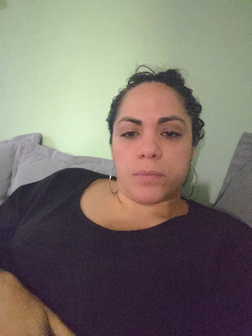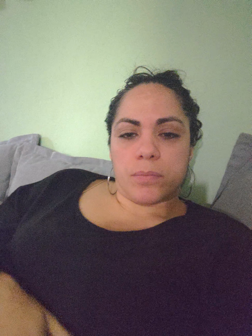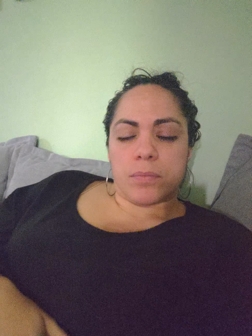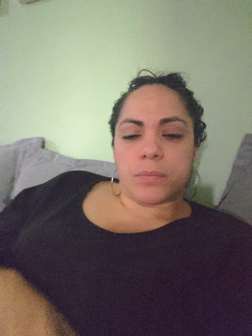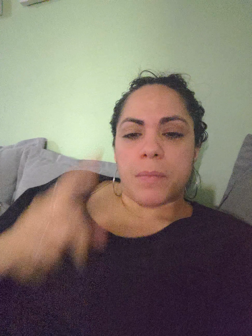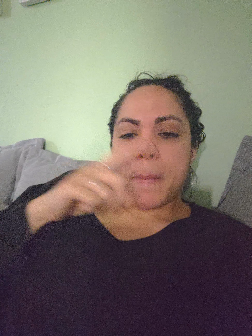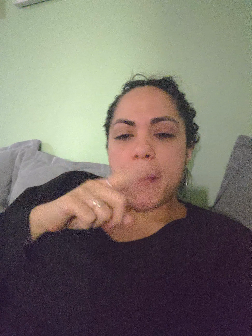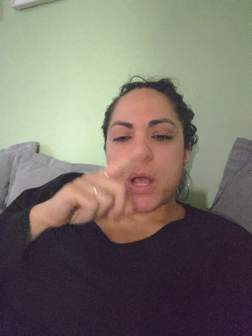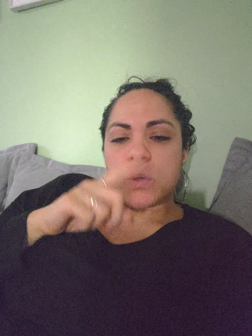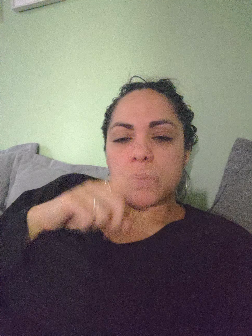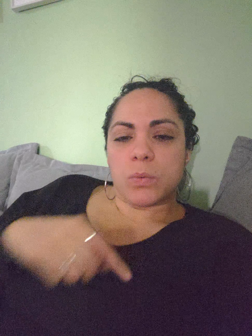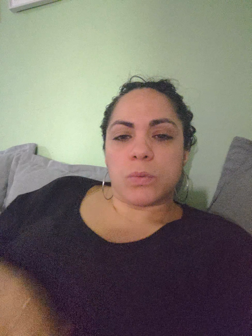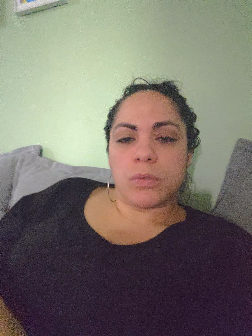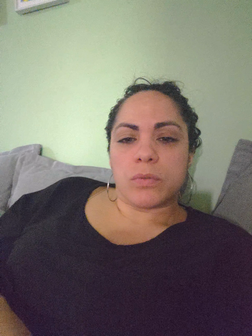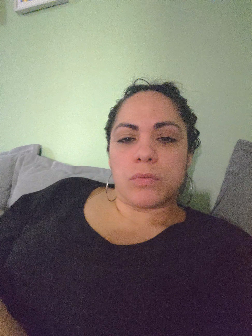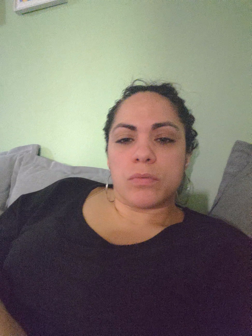mouse